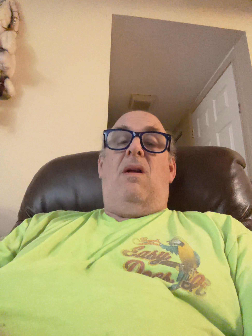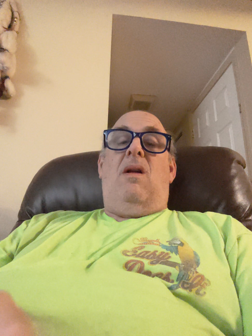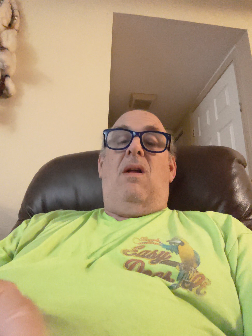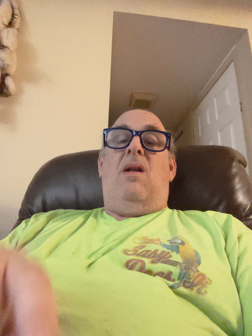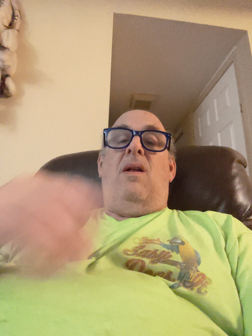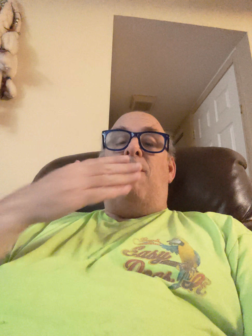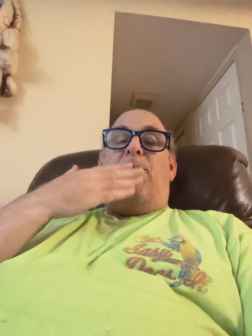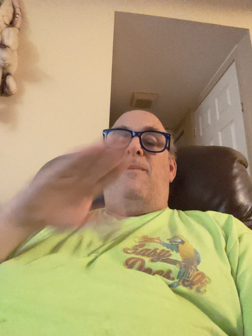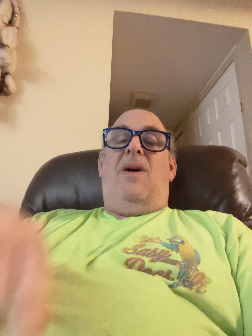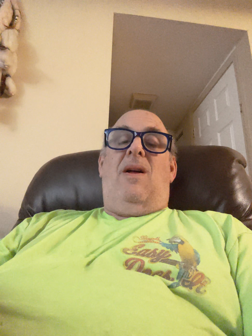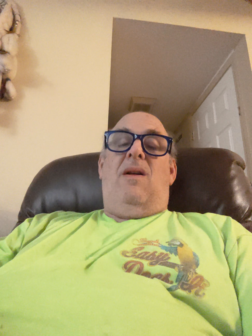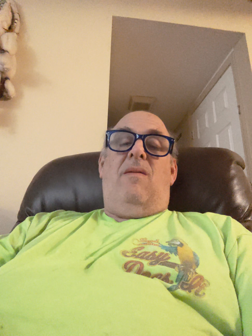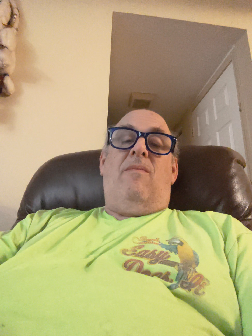bad